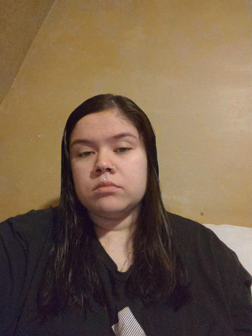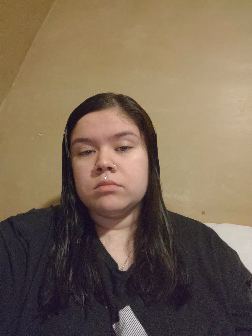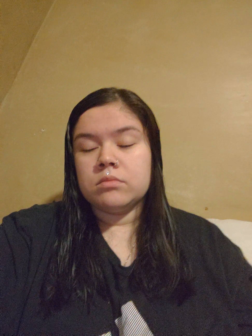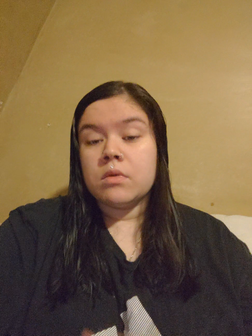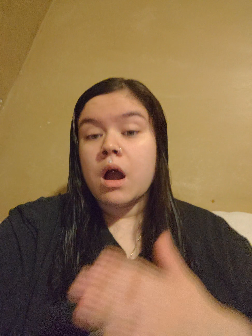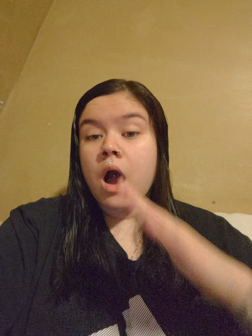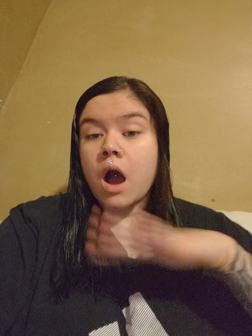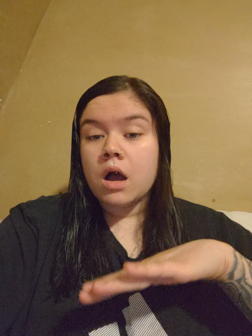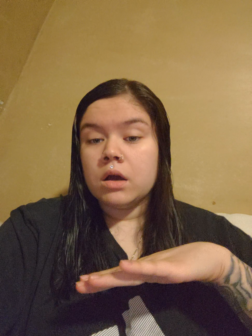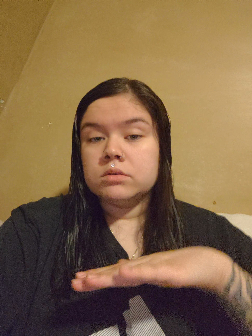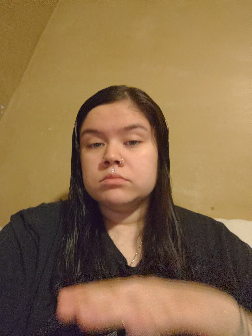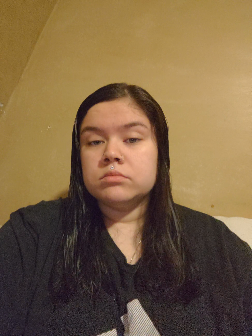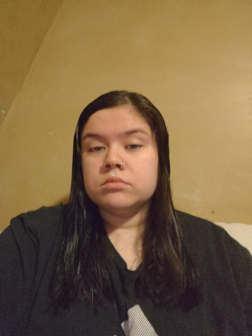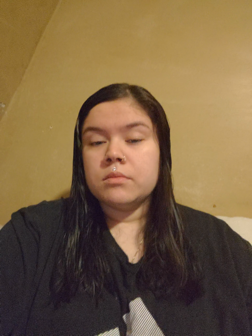on